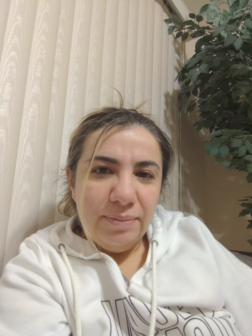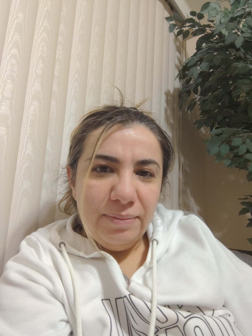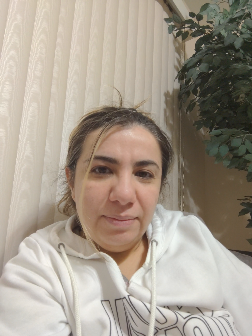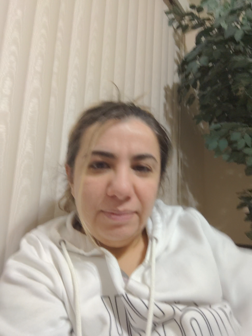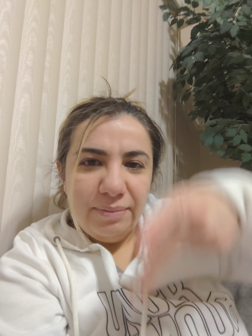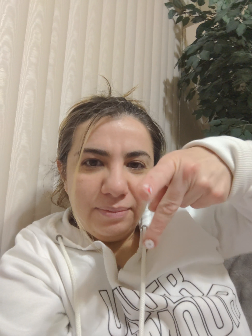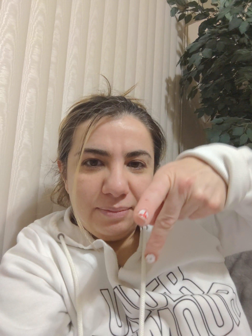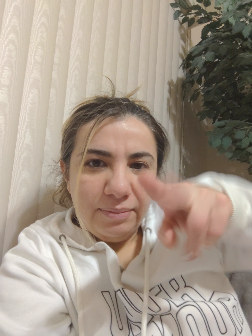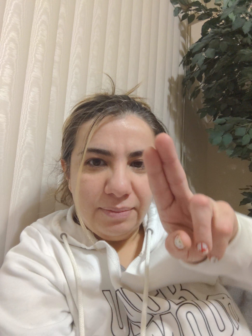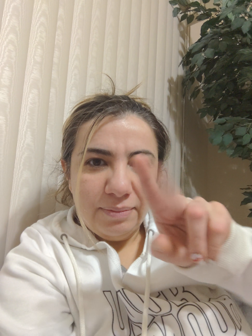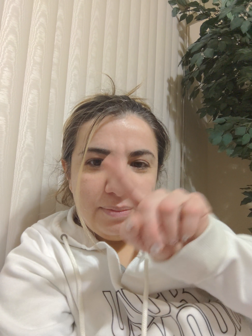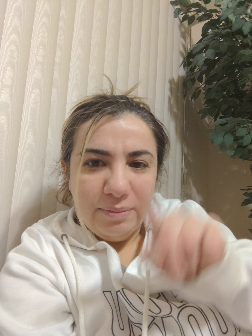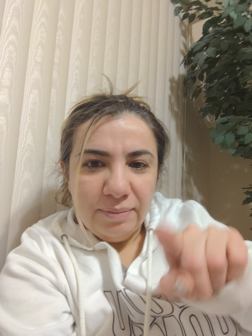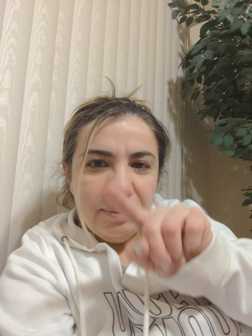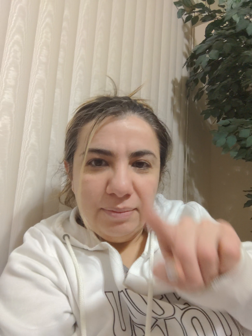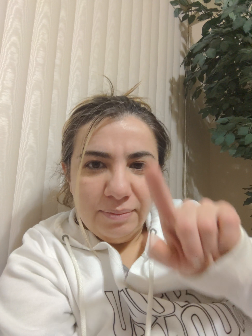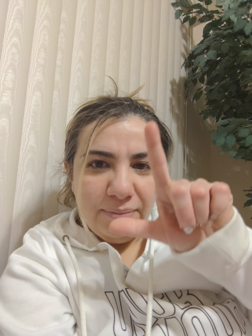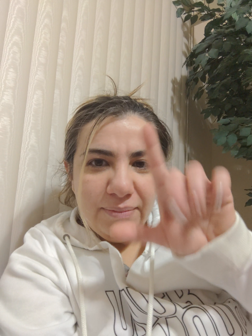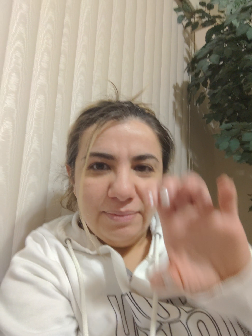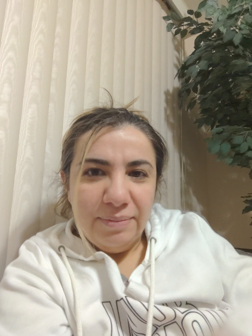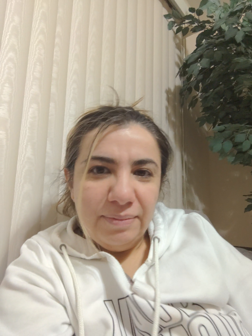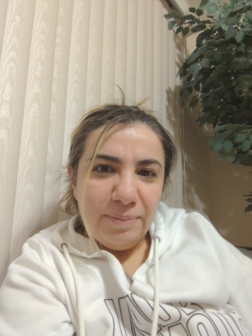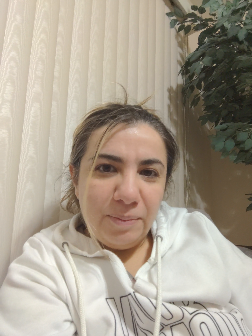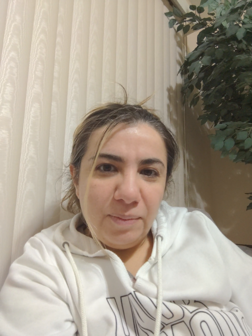puzzle